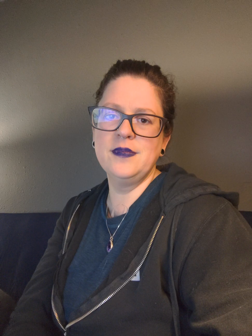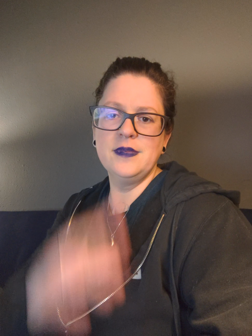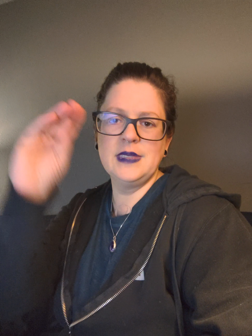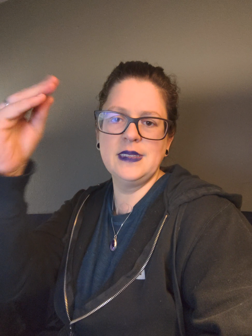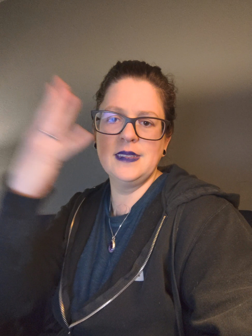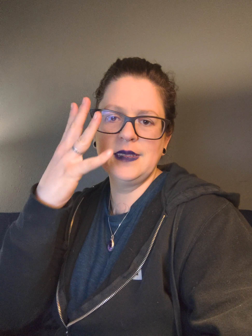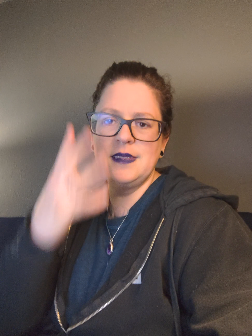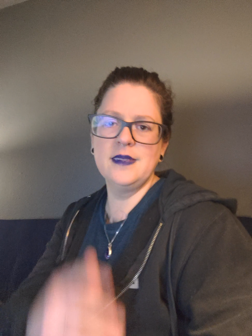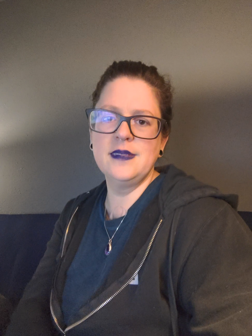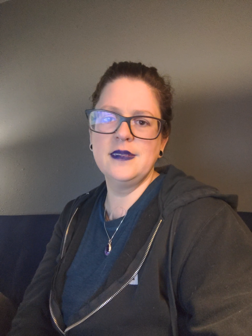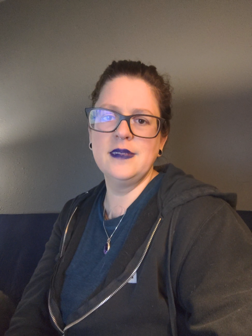sun